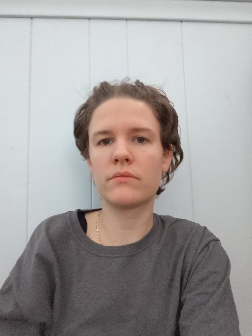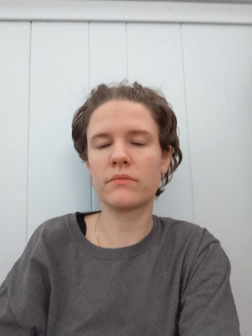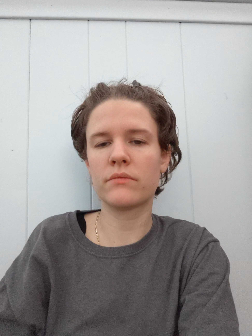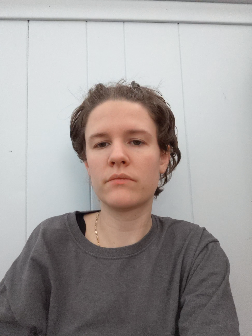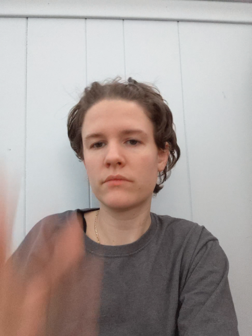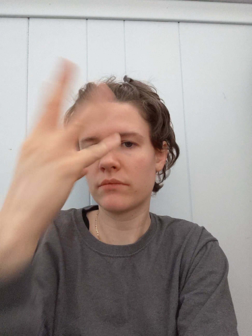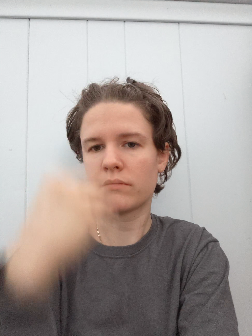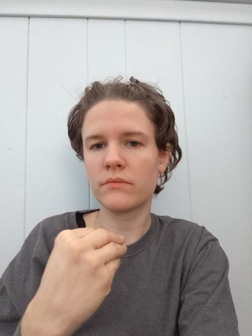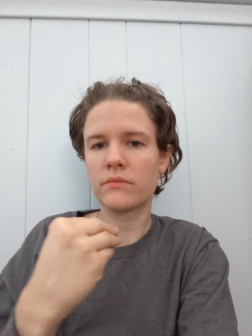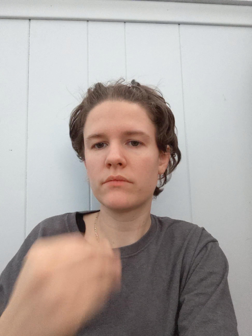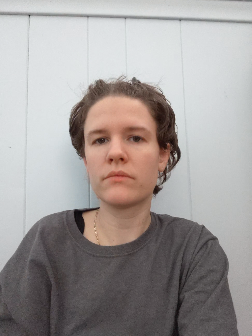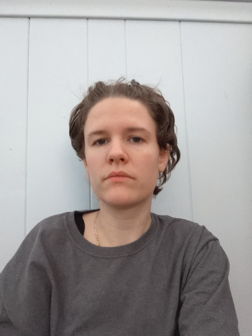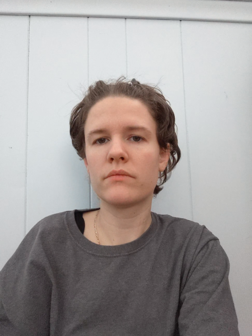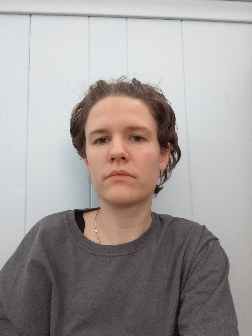nap